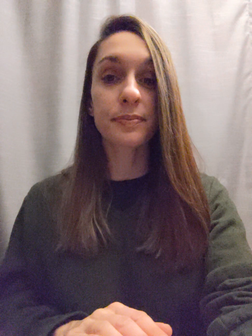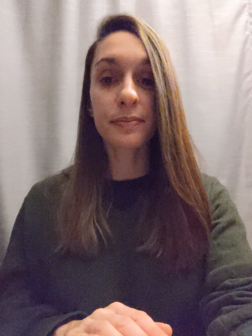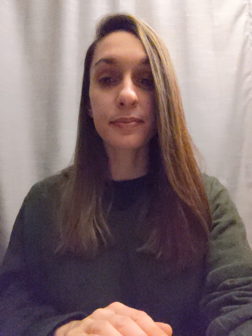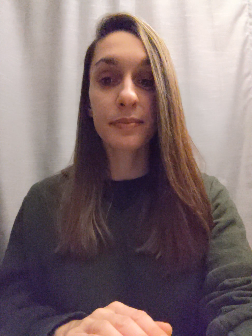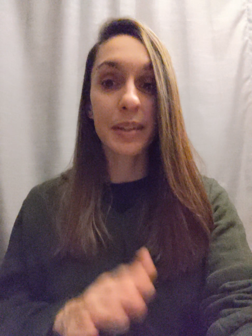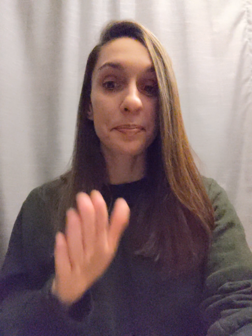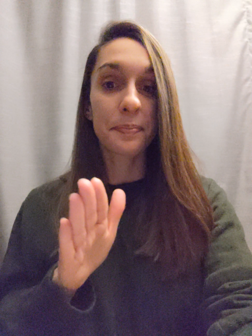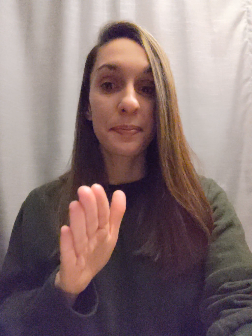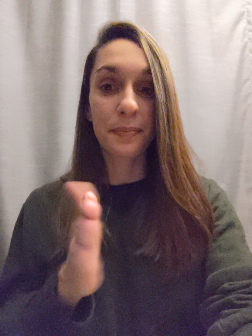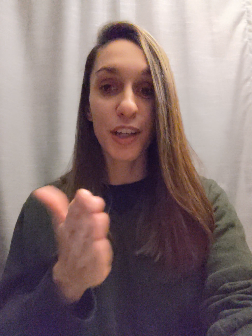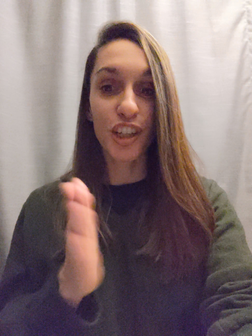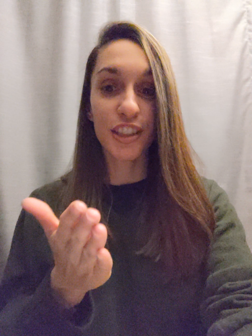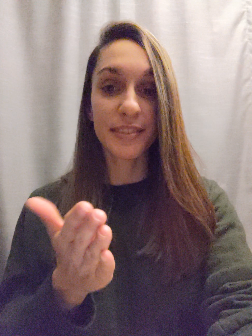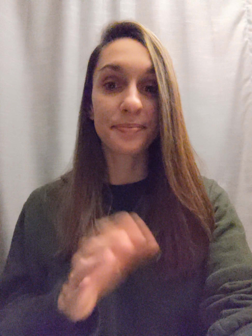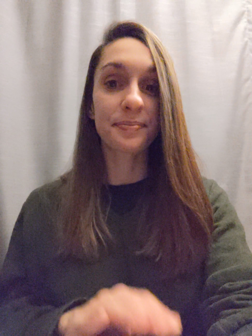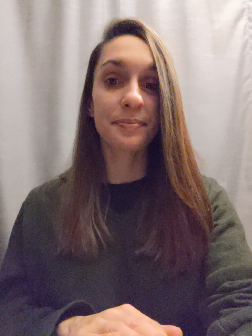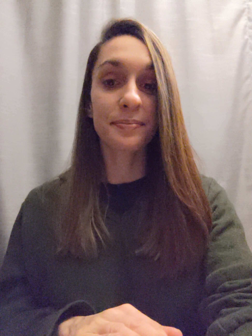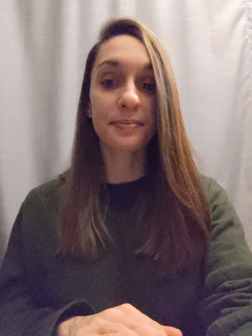book